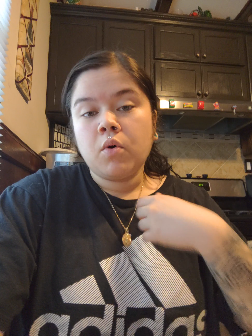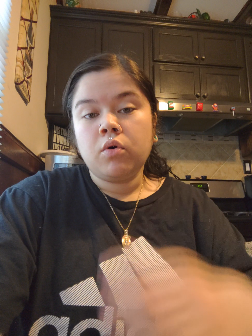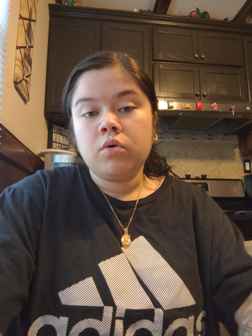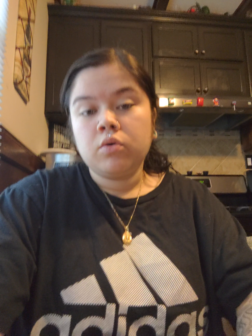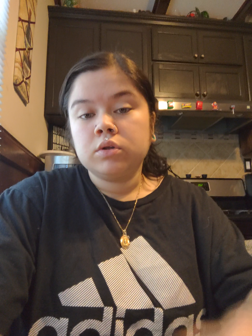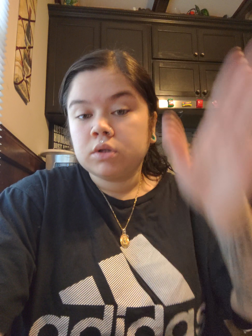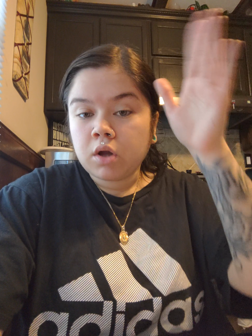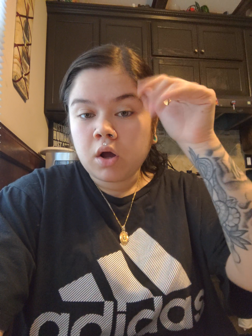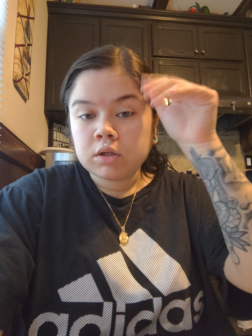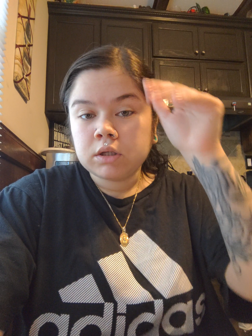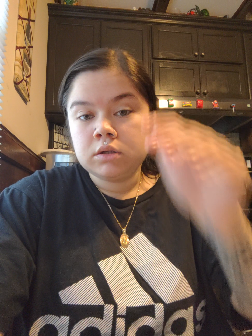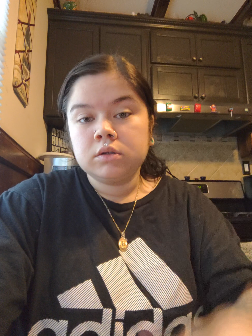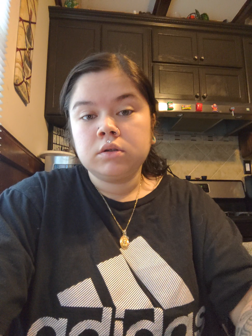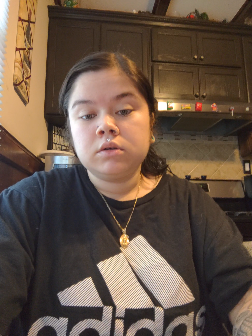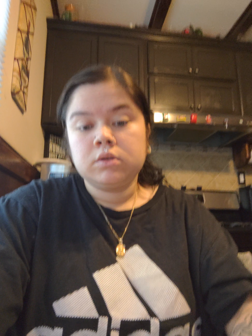donkey